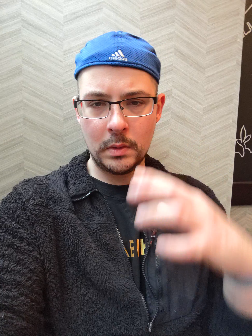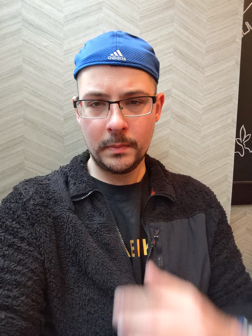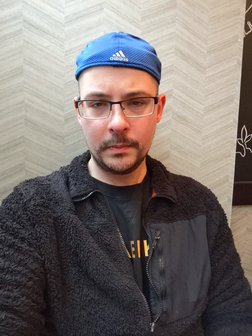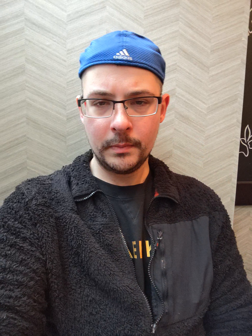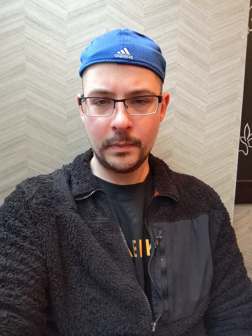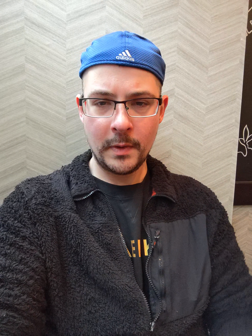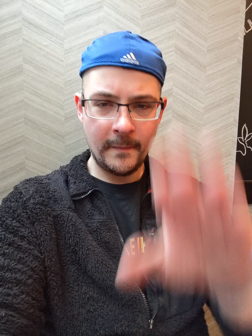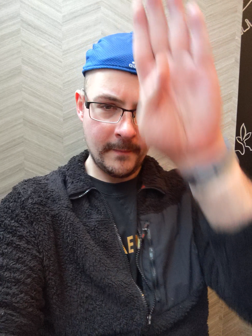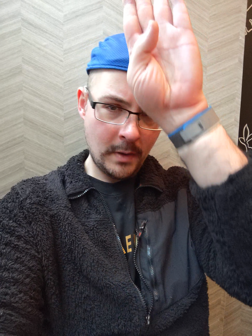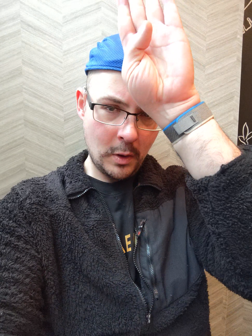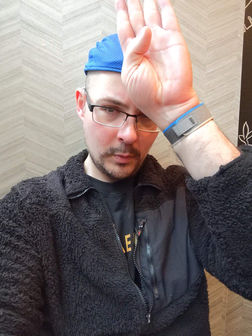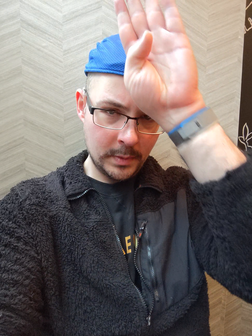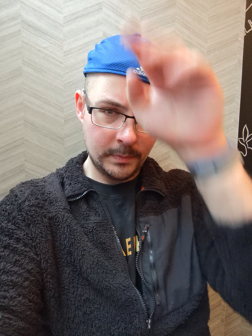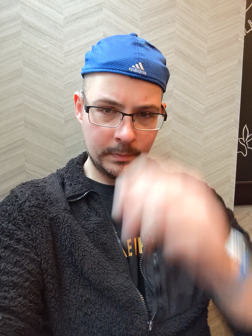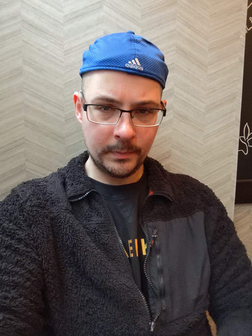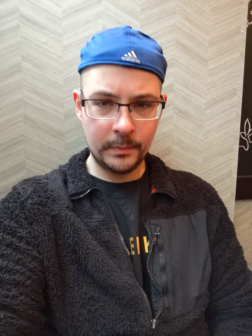fireman